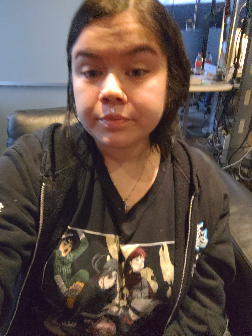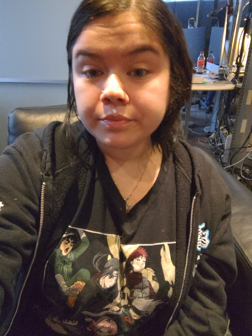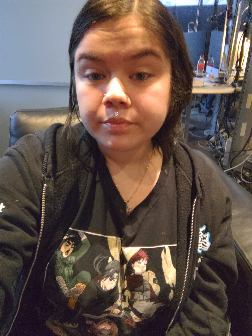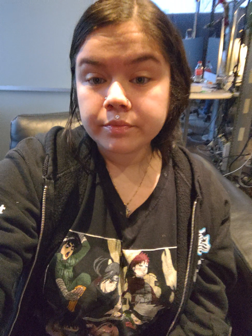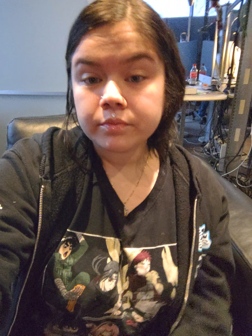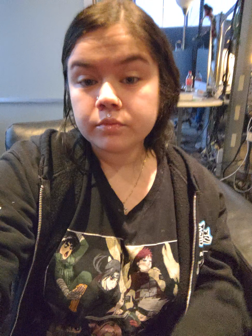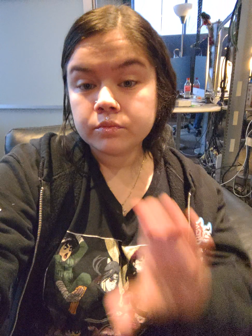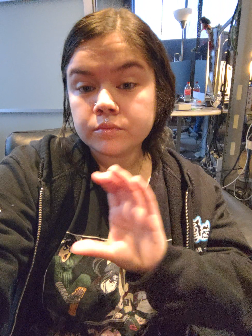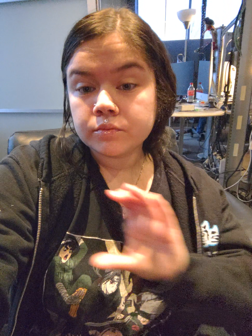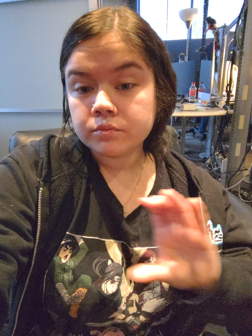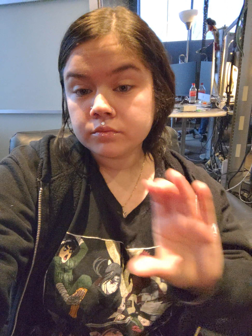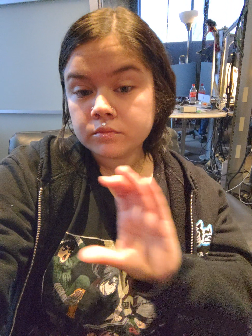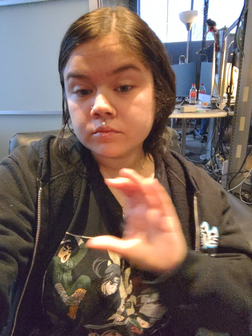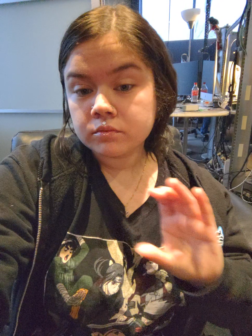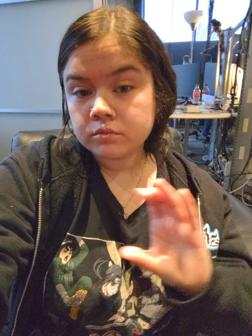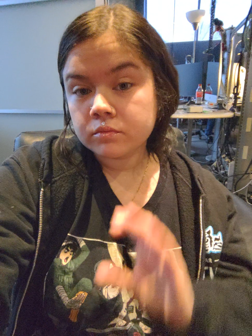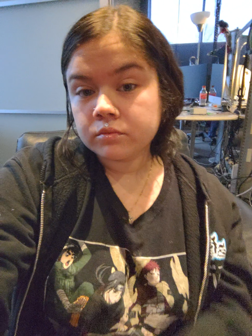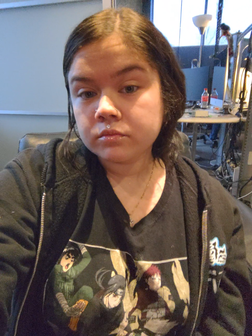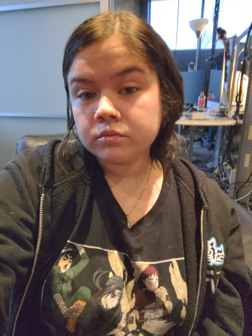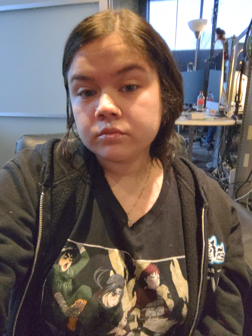chocolate